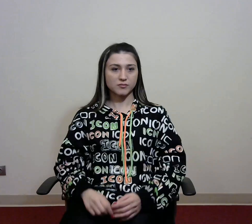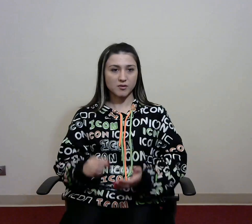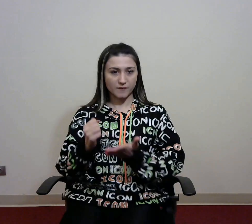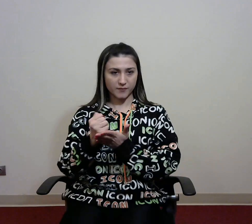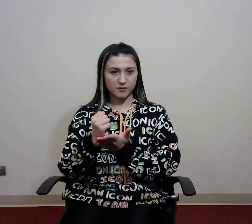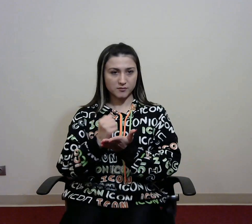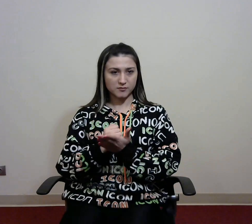viza